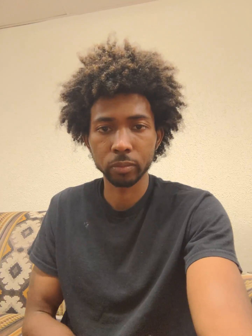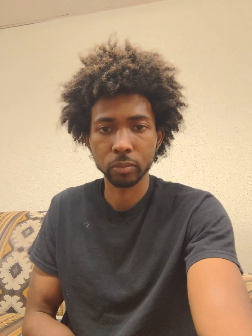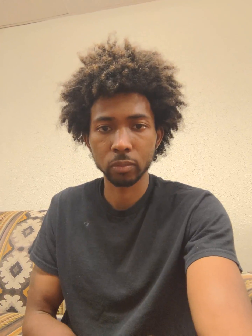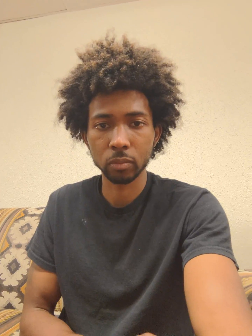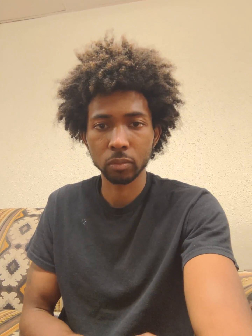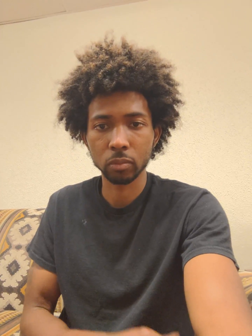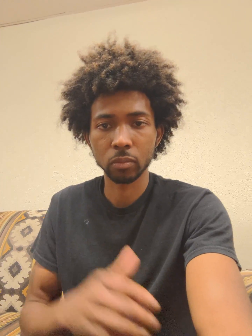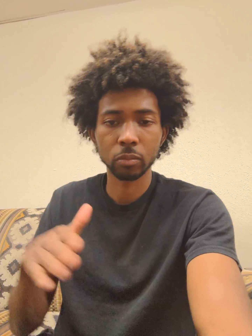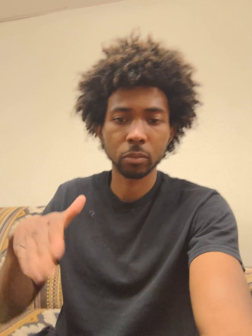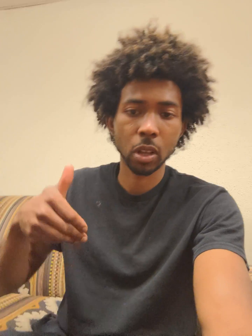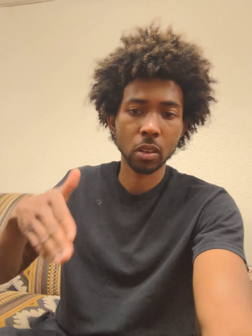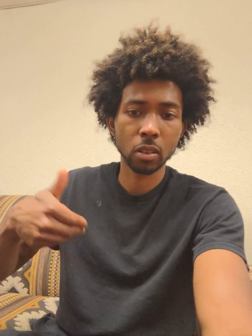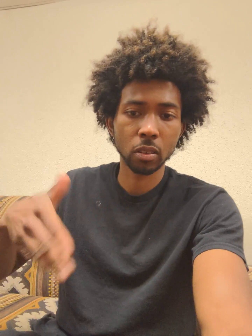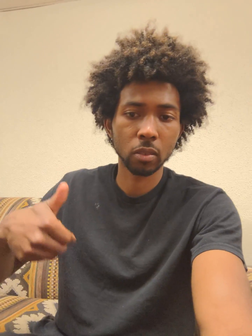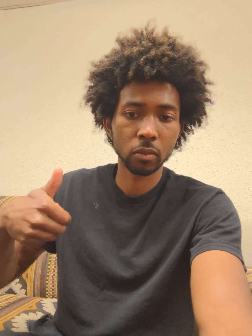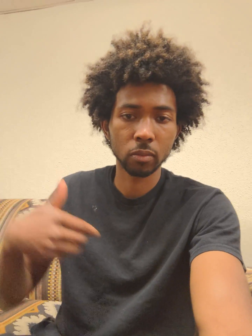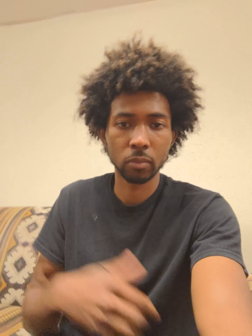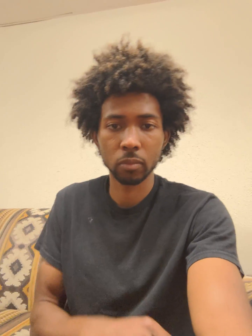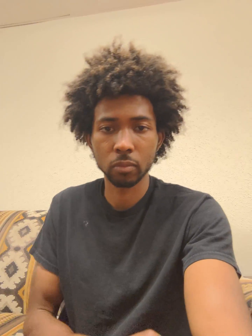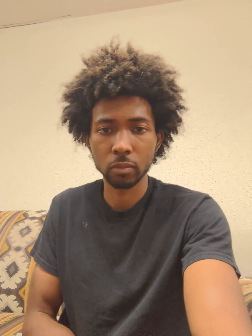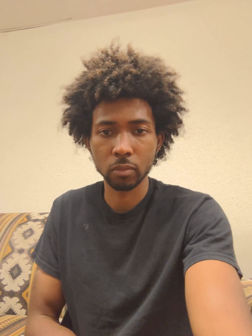pants